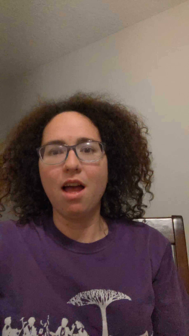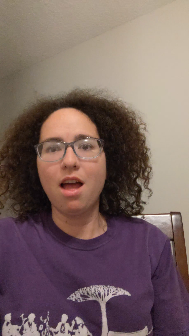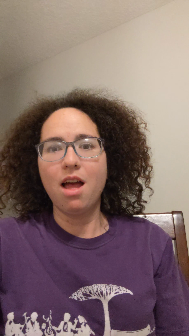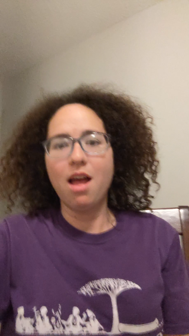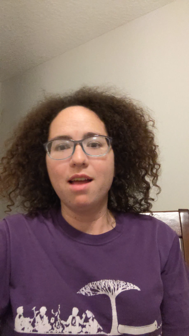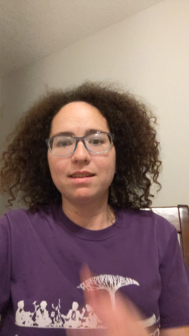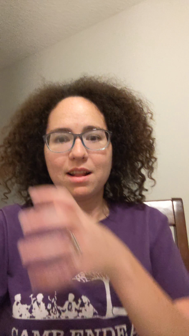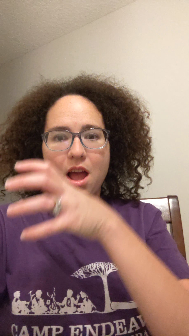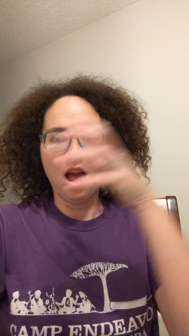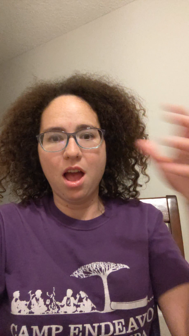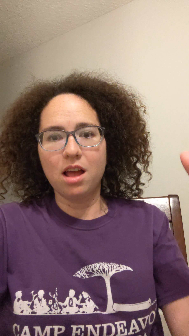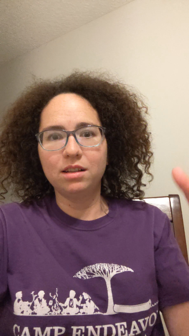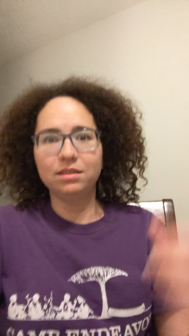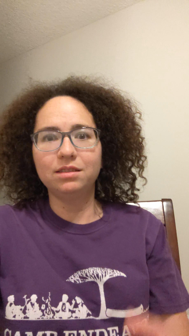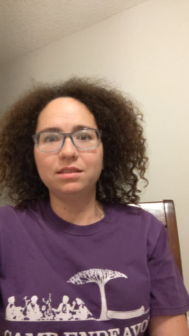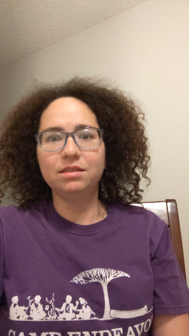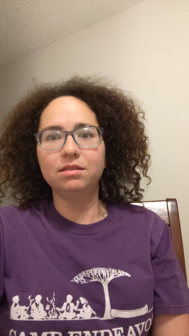a lot